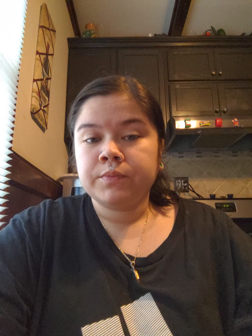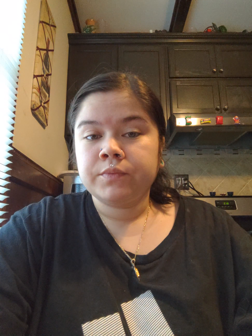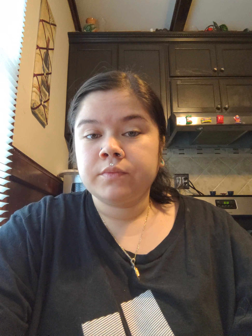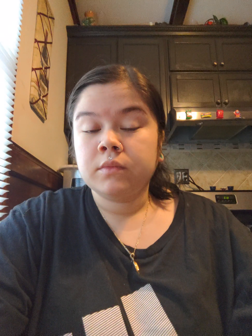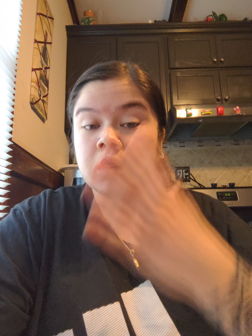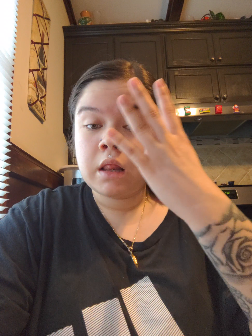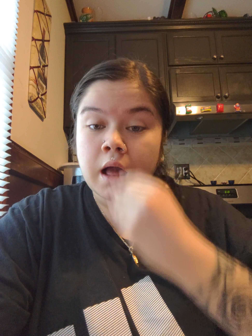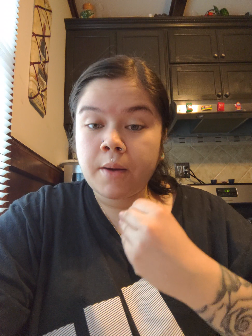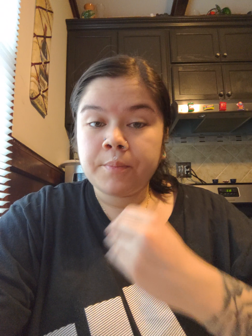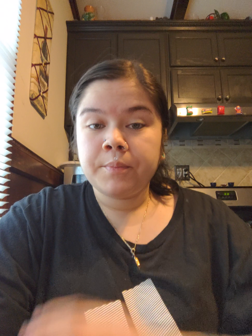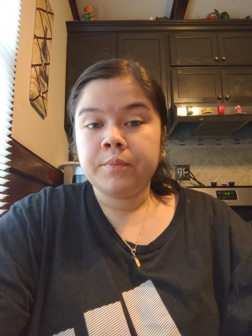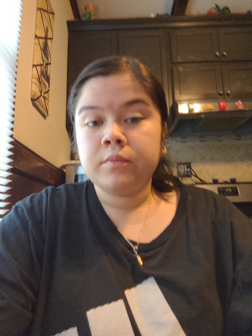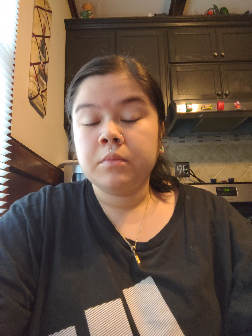nap